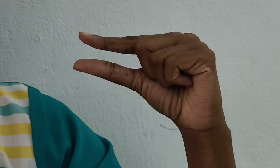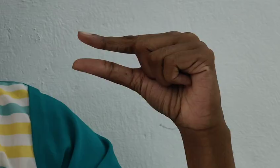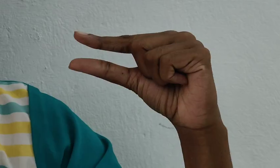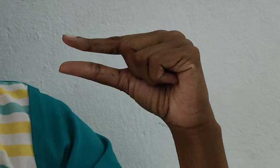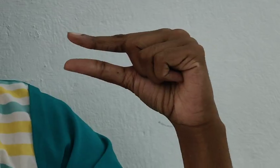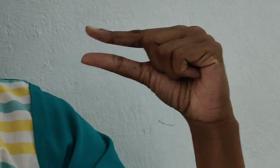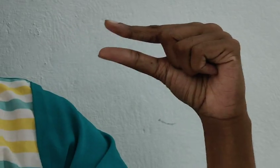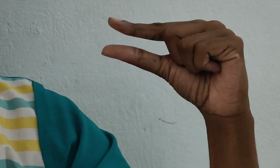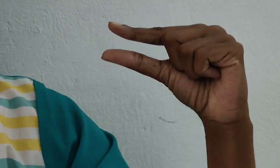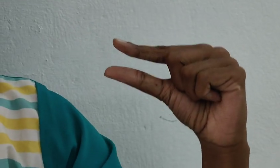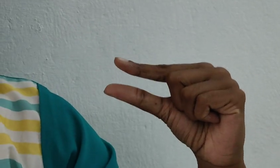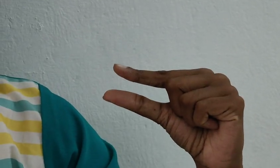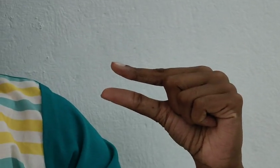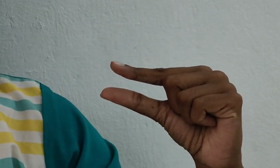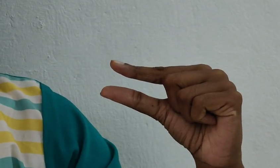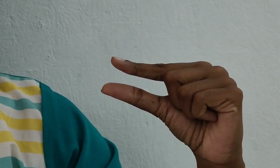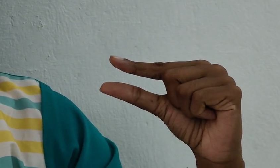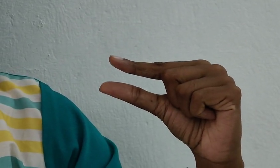ഊ